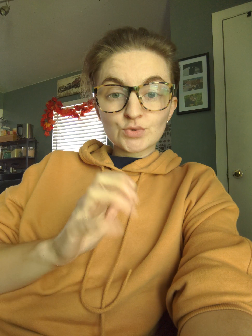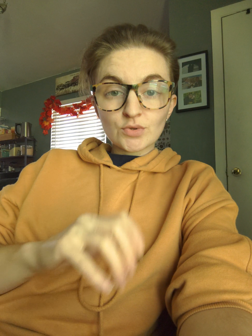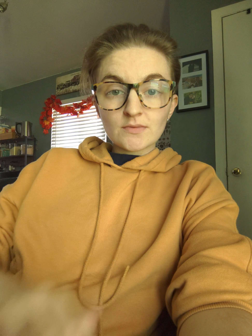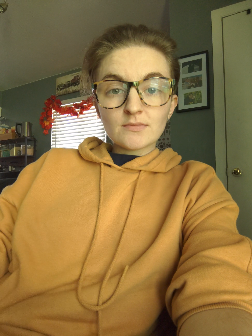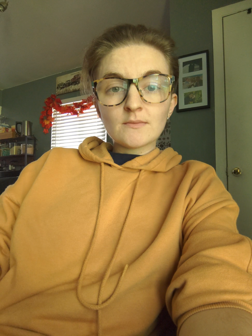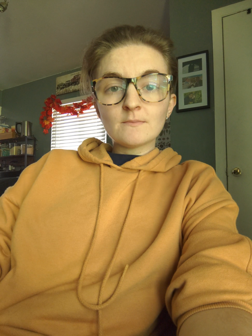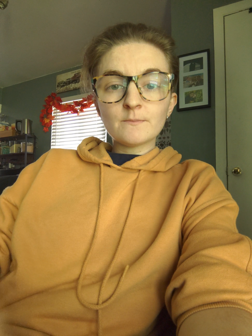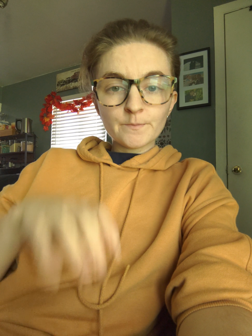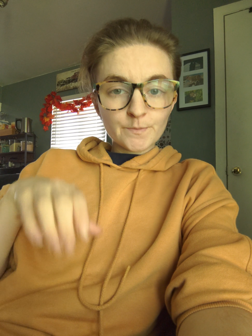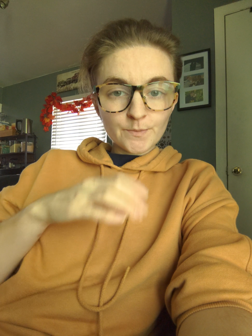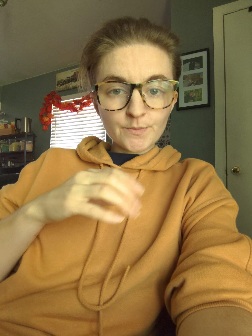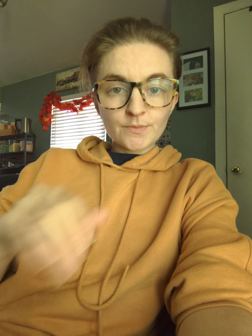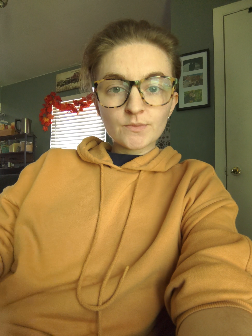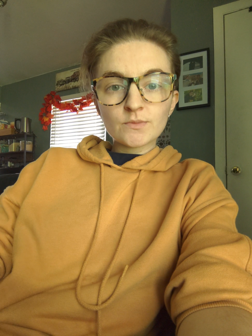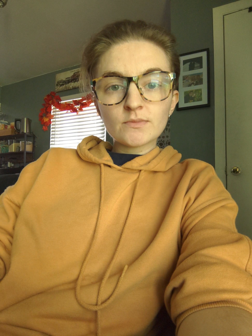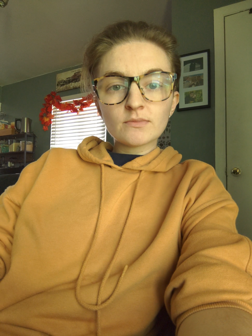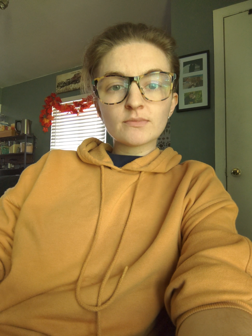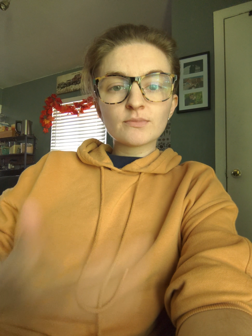does